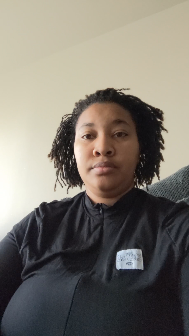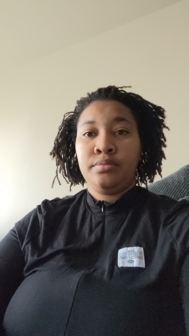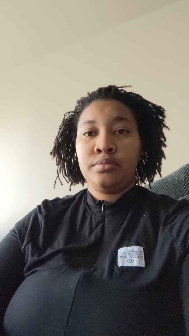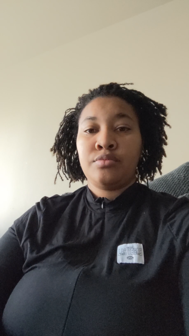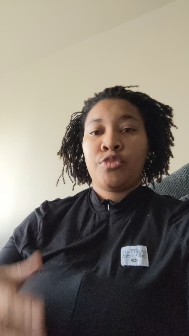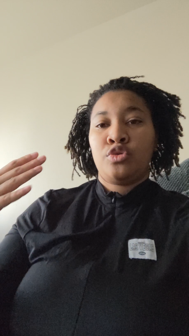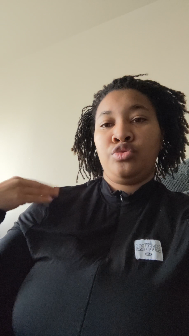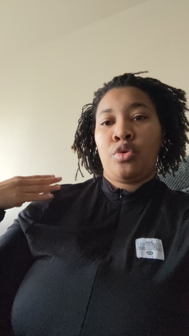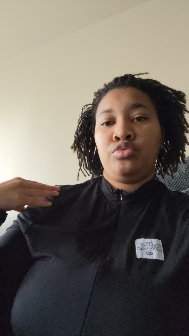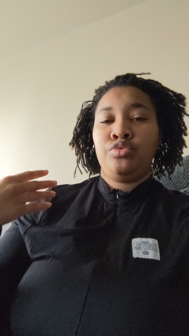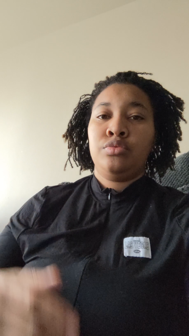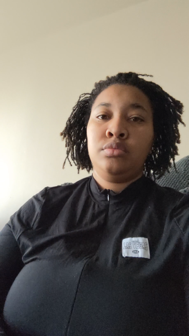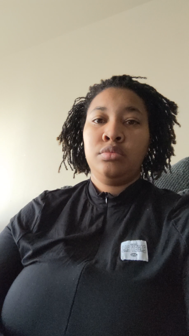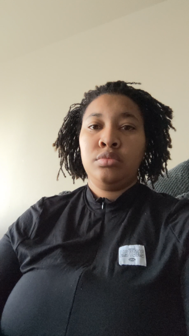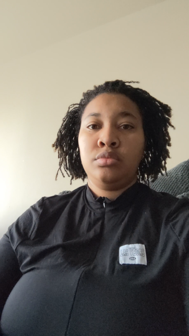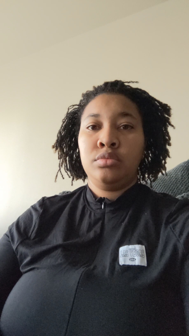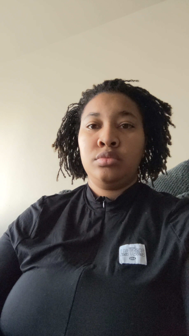shoulder